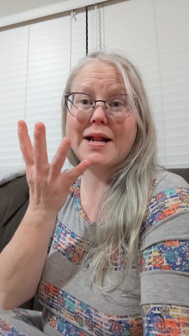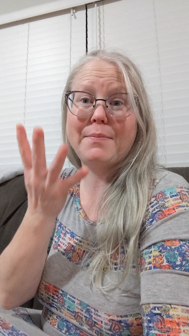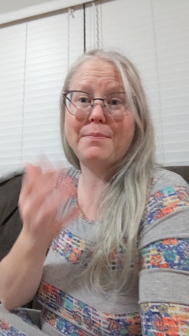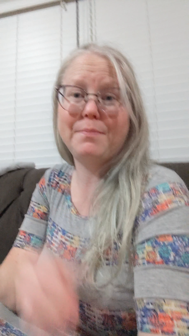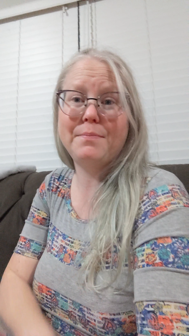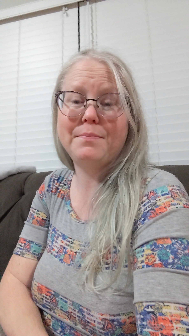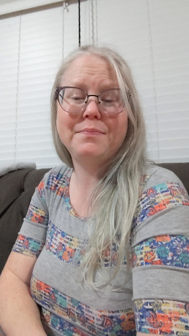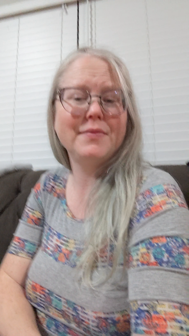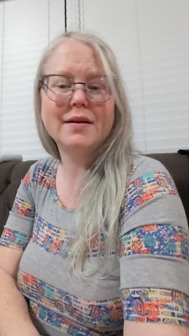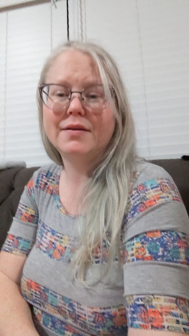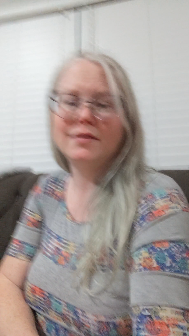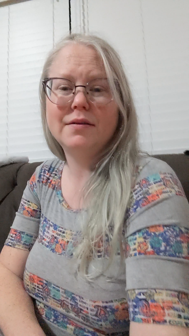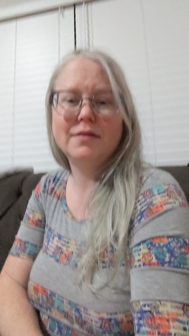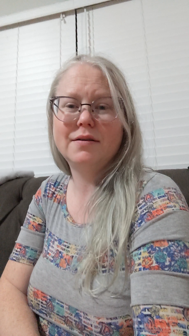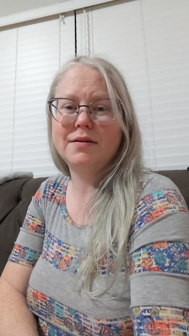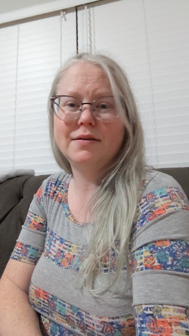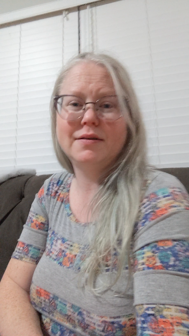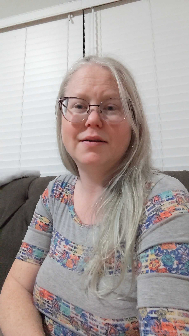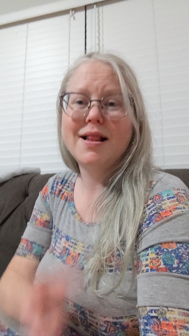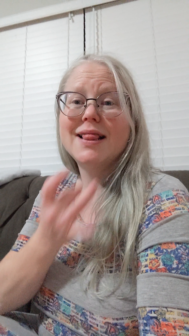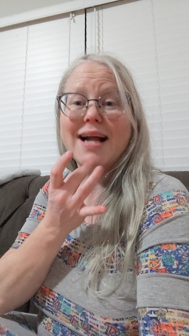light bulb